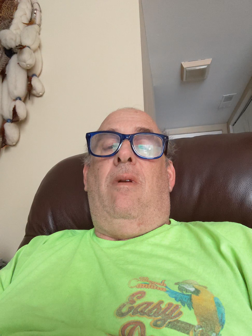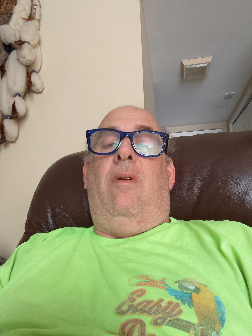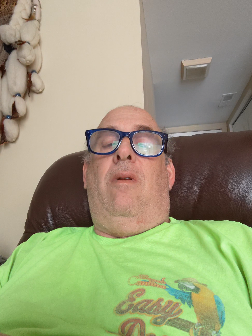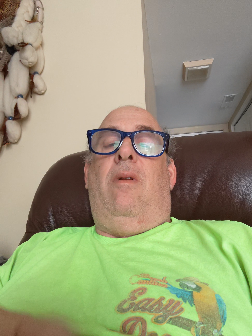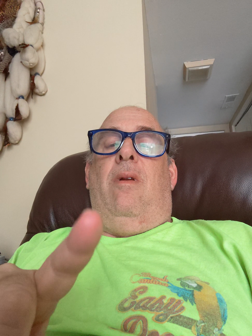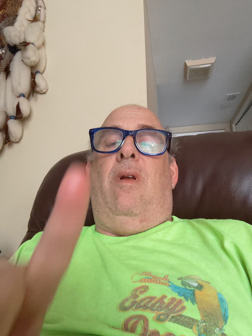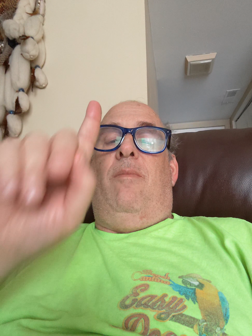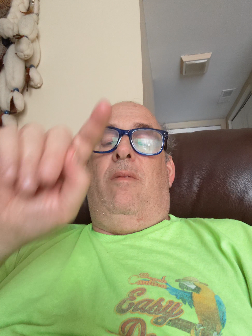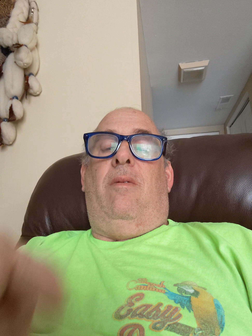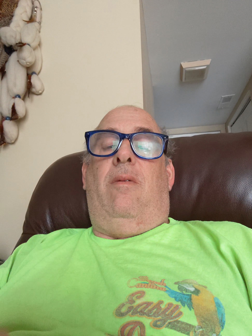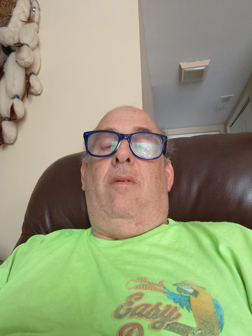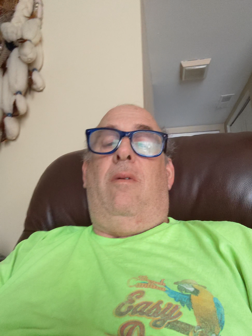up